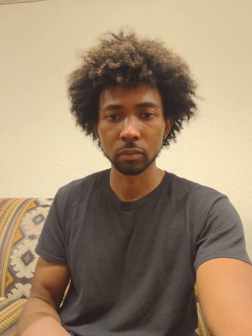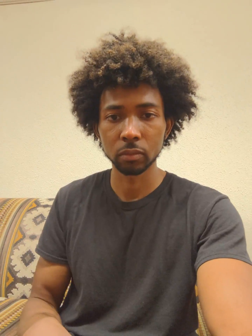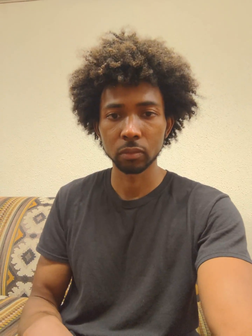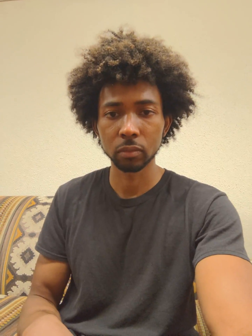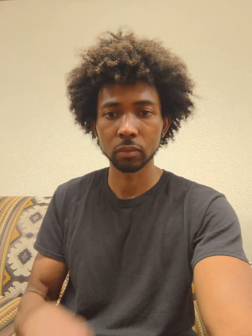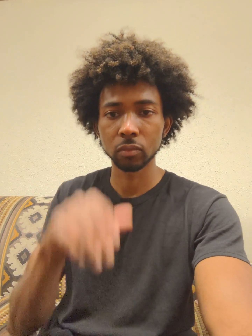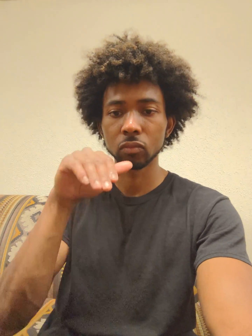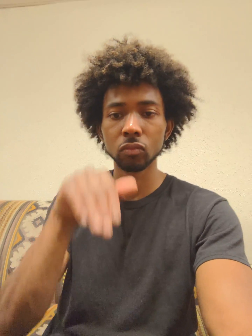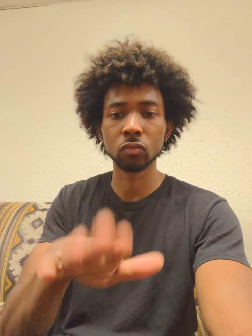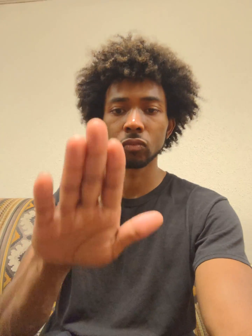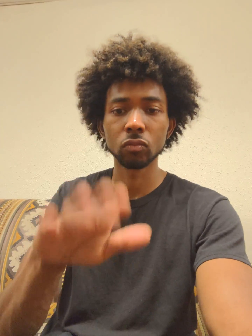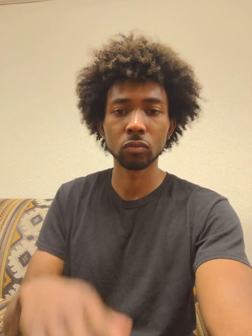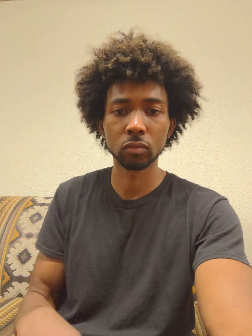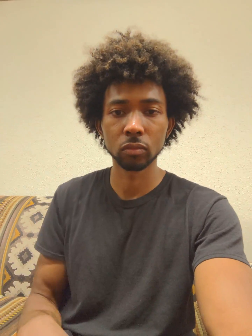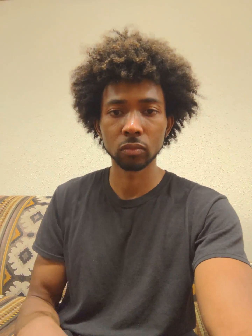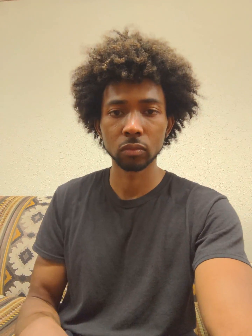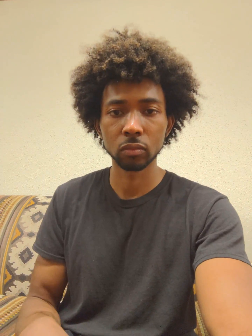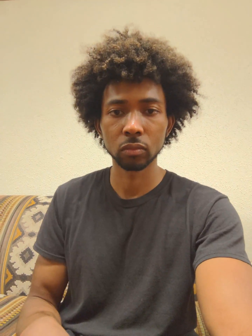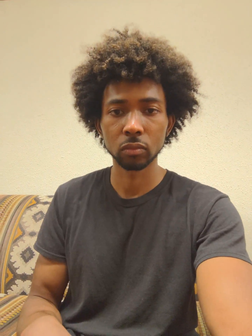enter